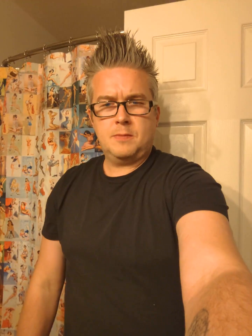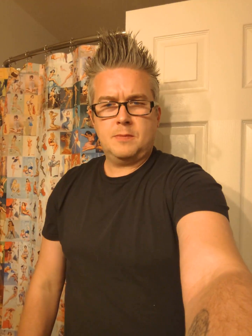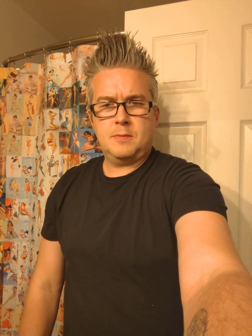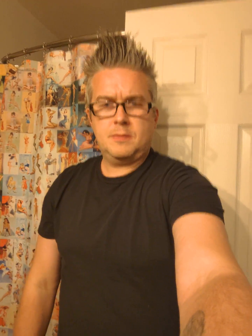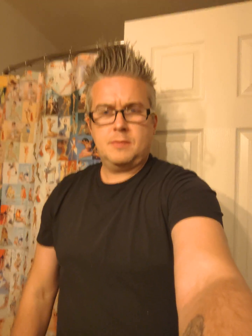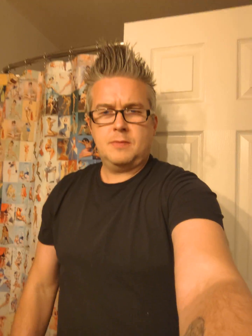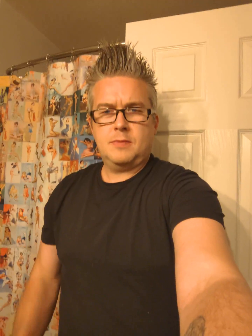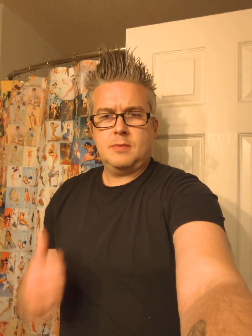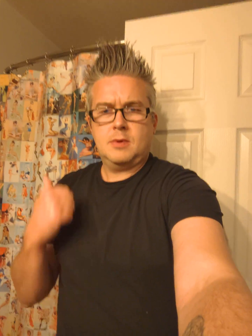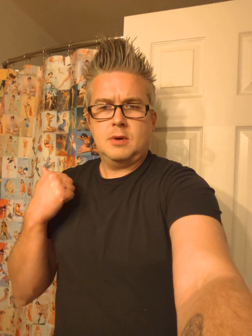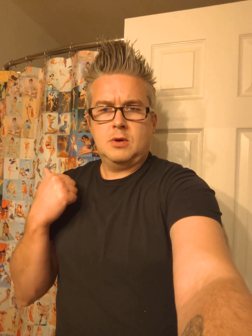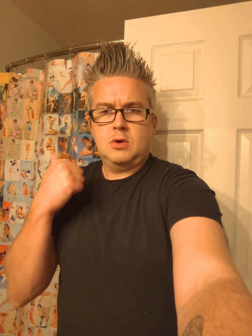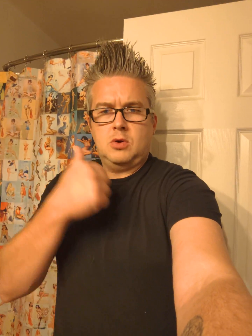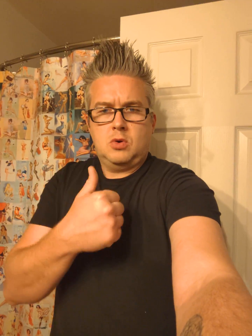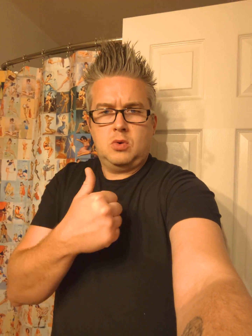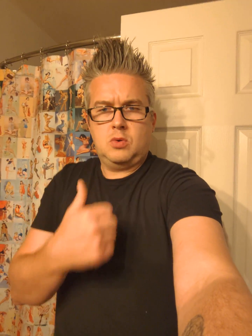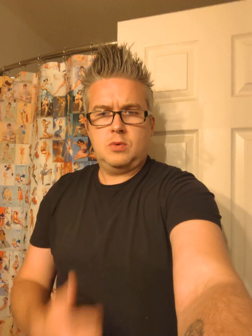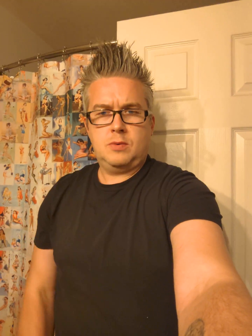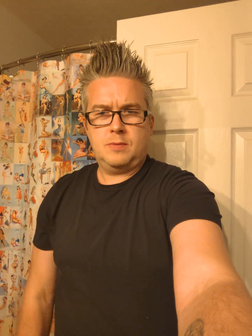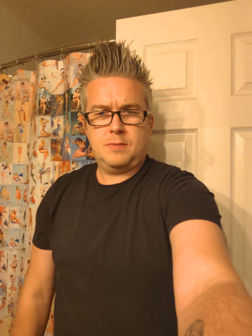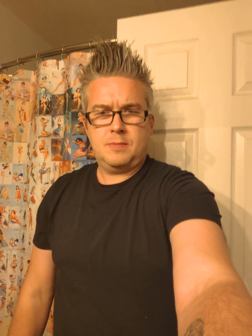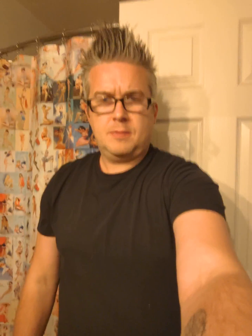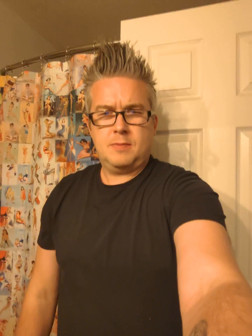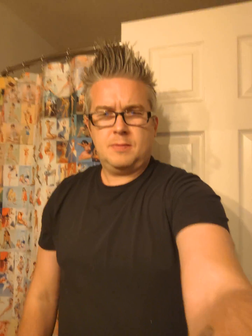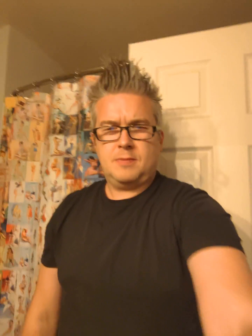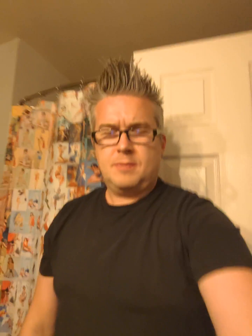coats